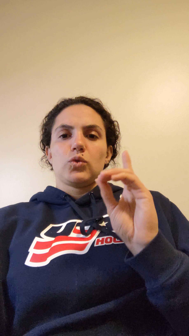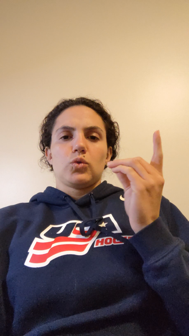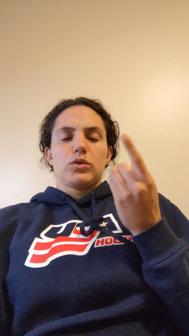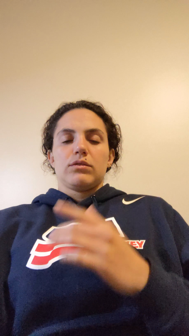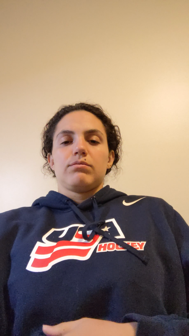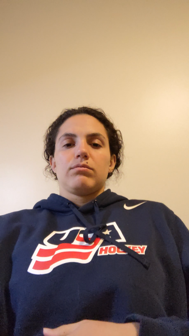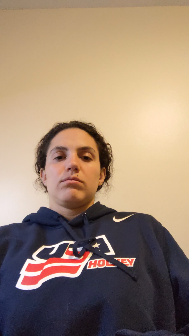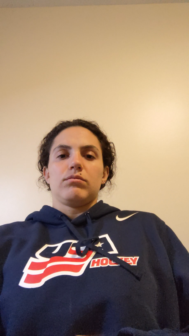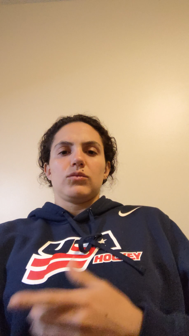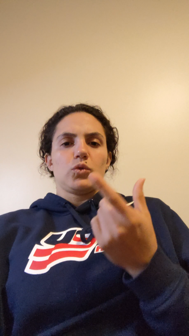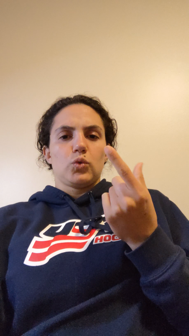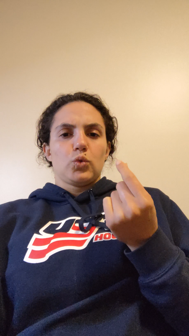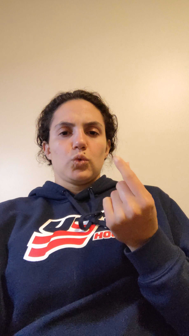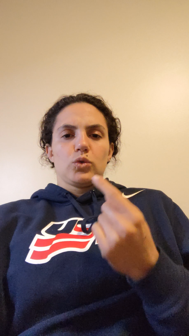do